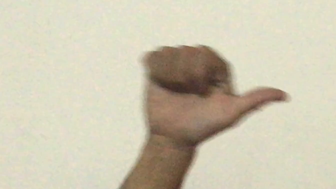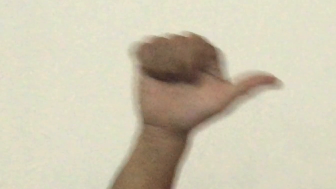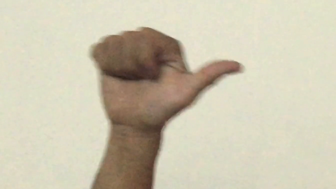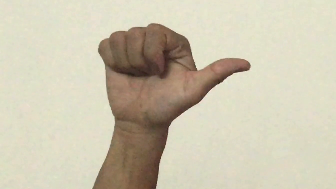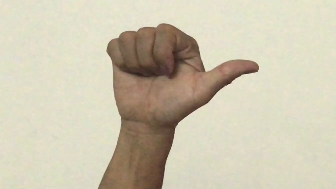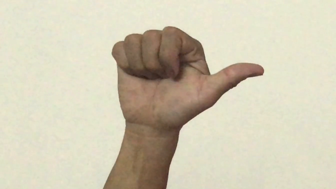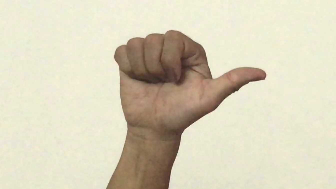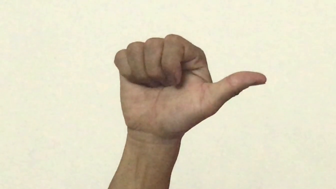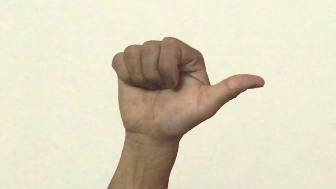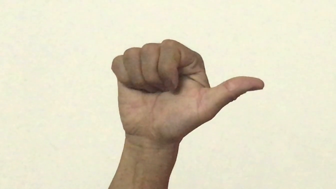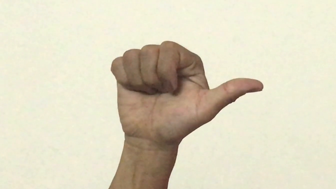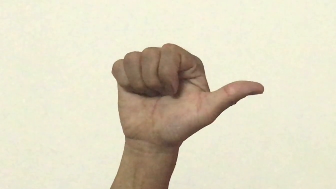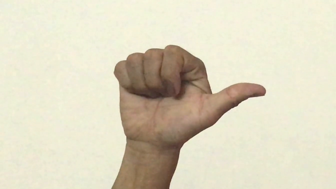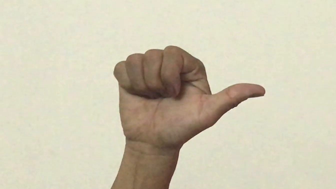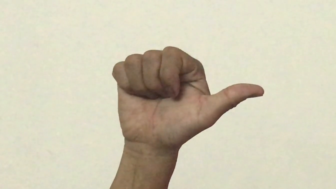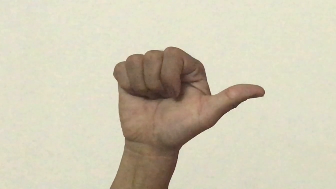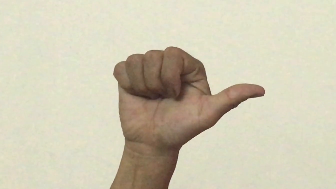ज